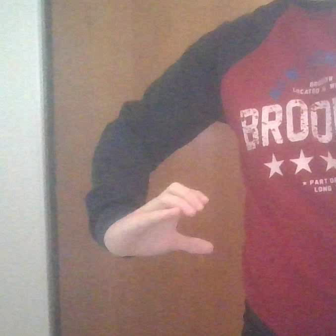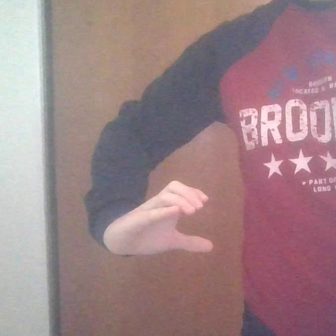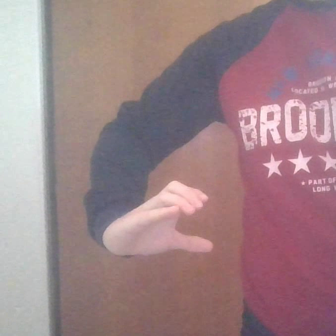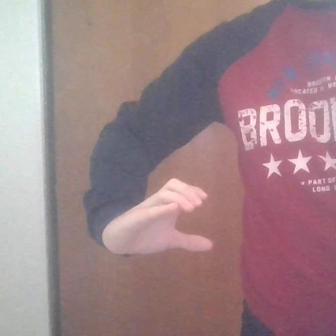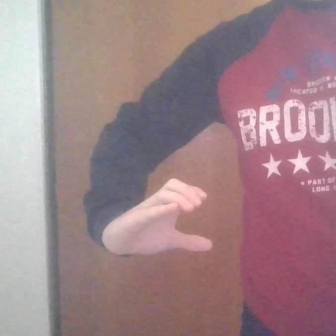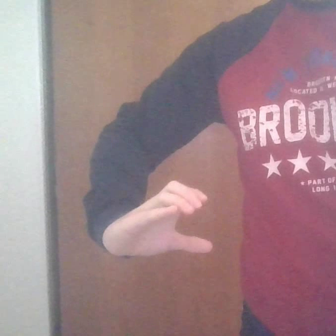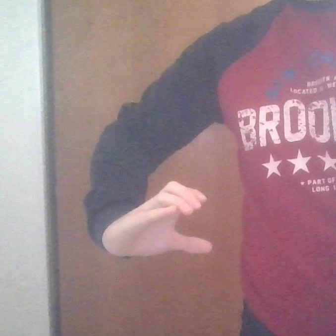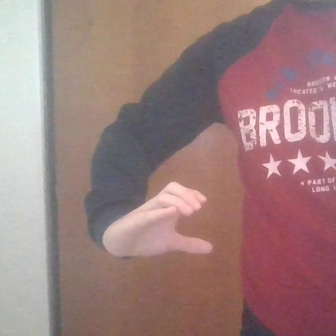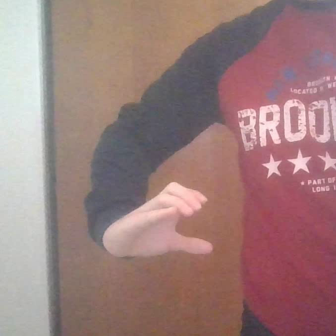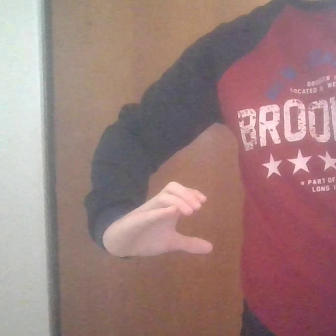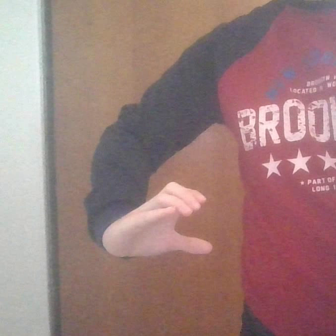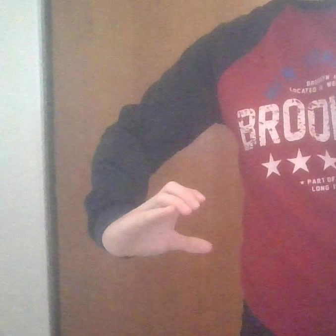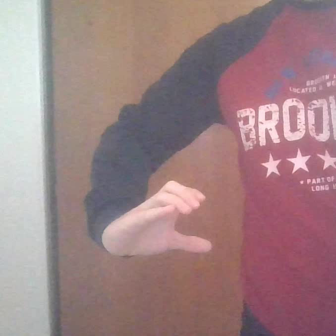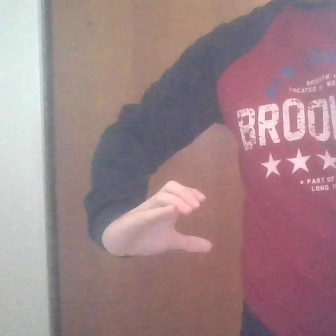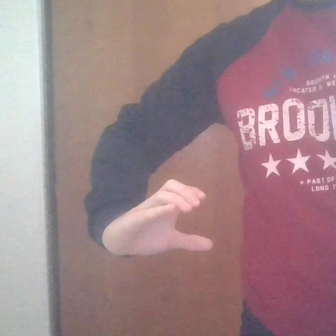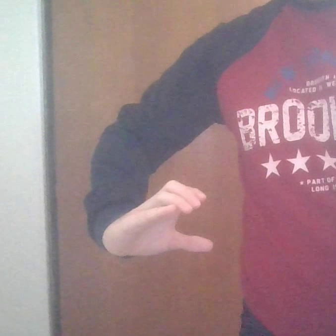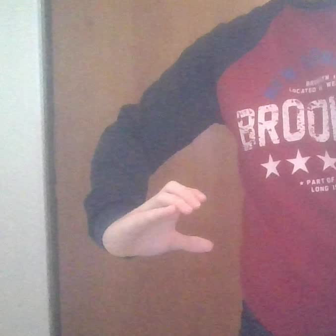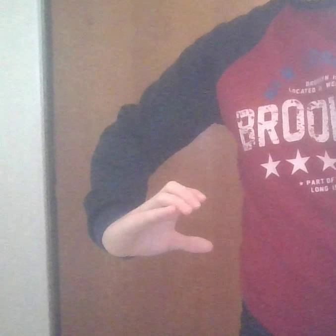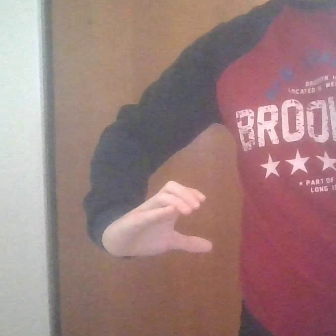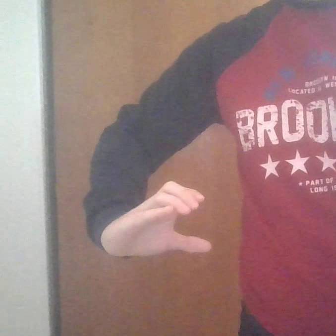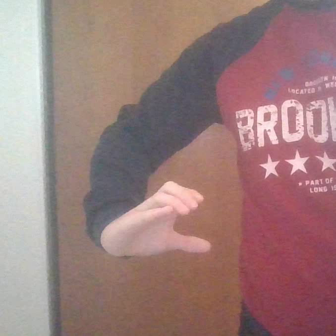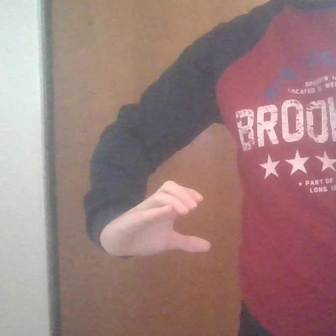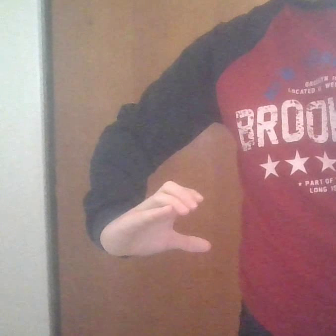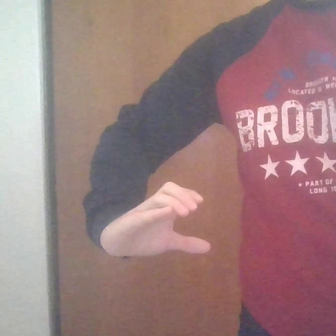С